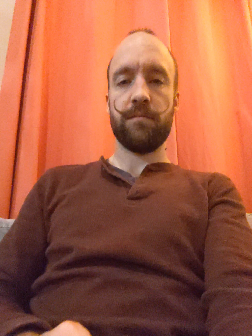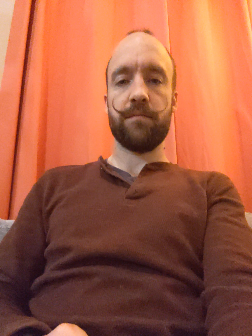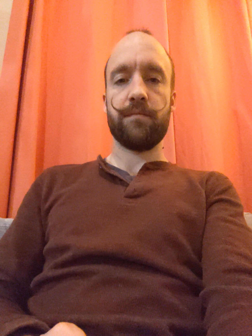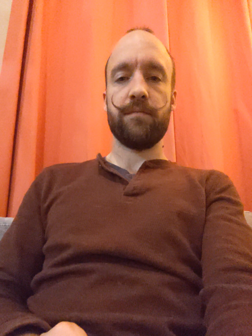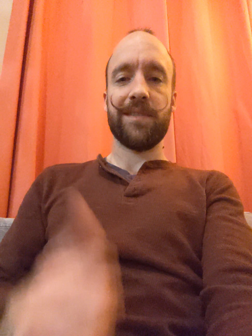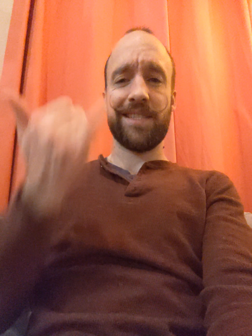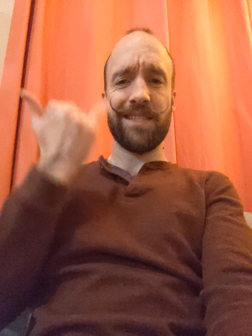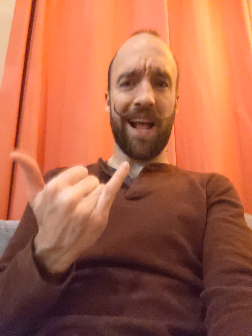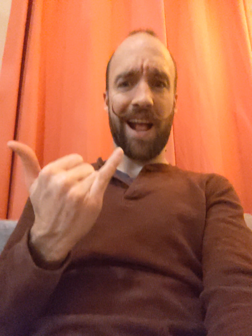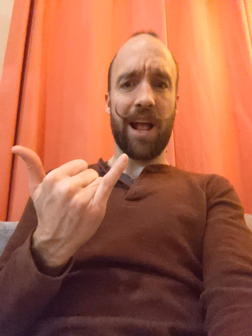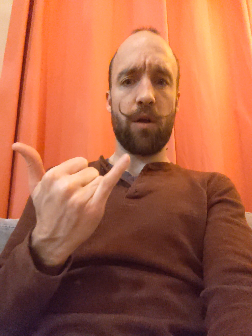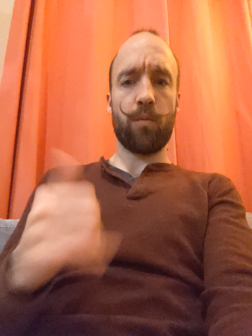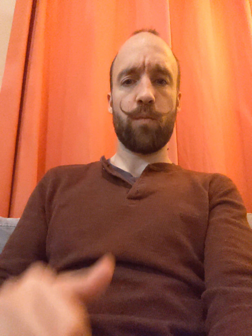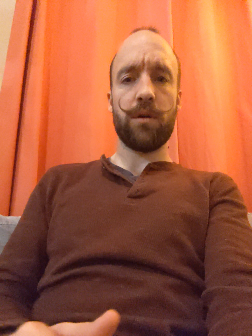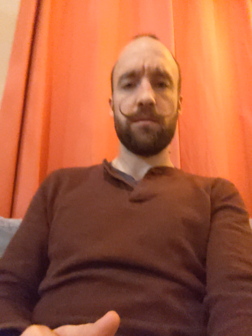now